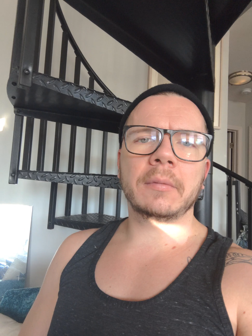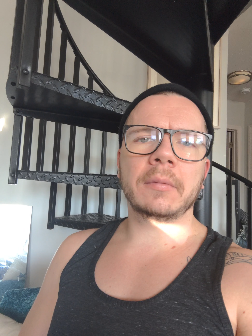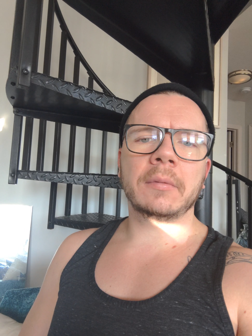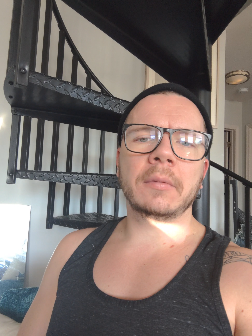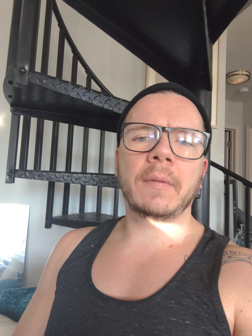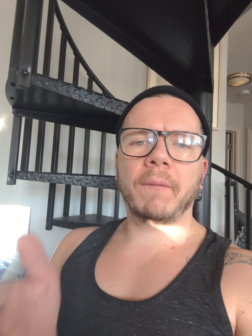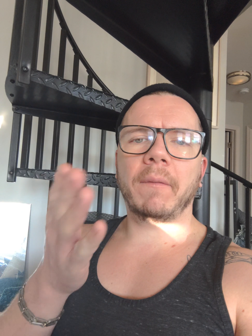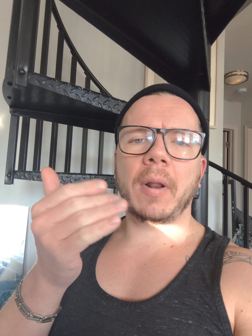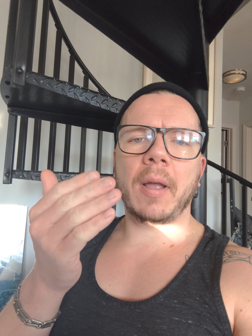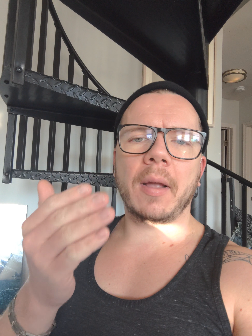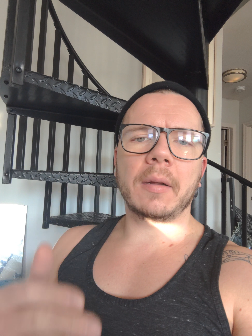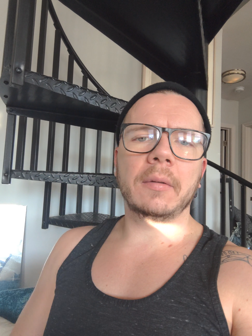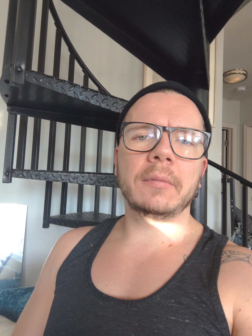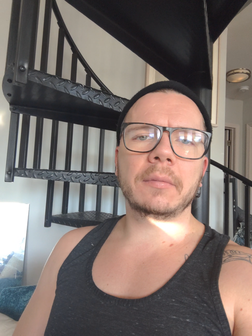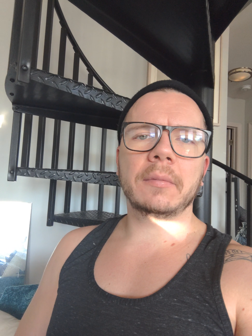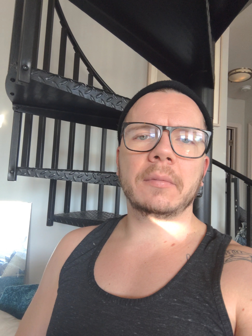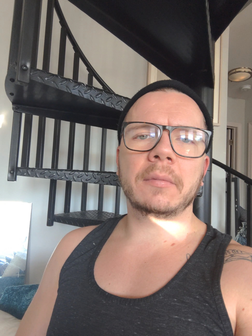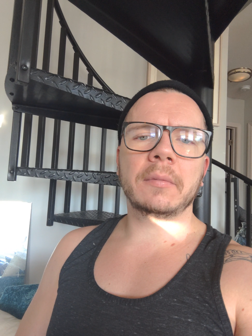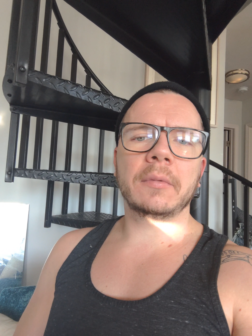flag